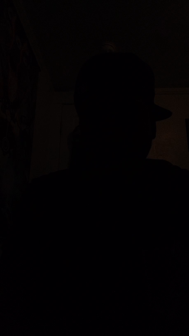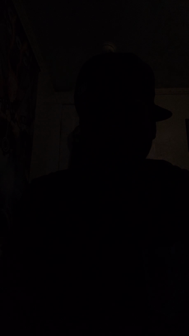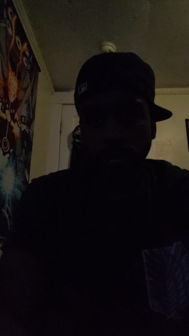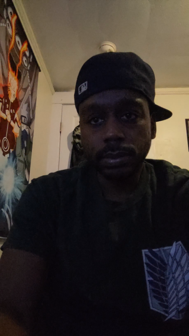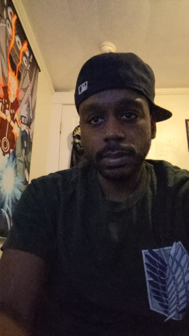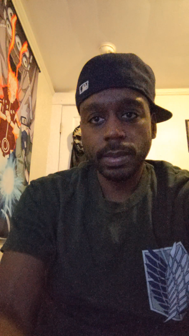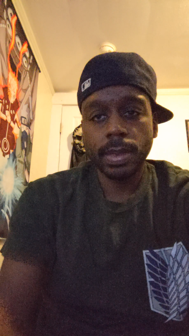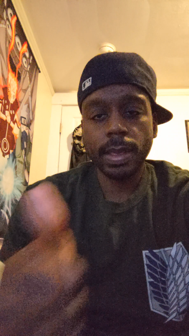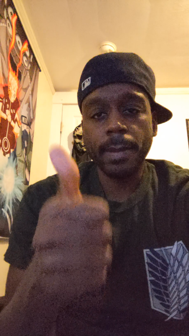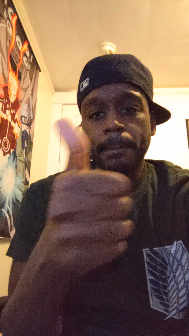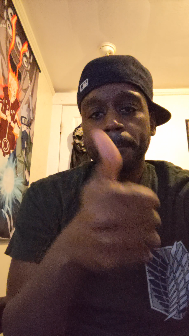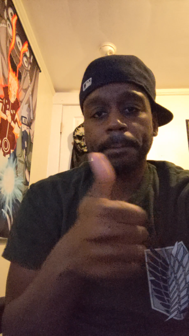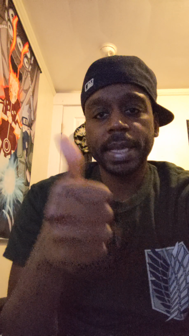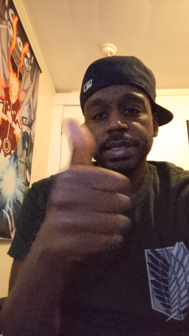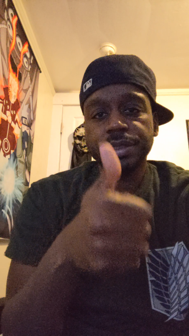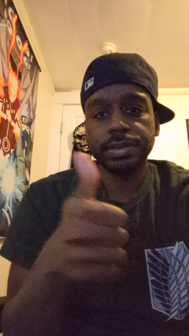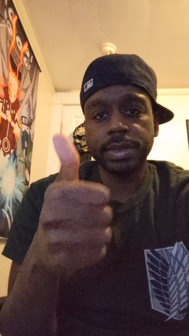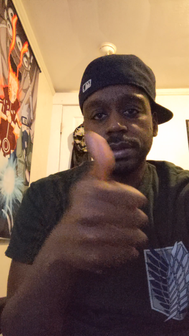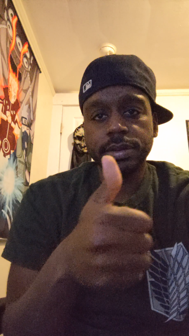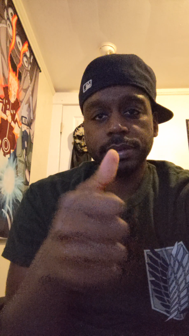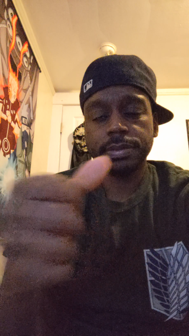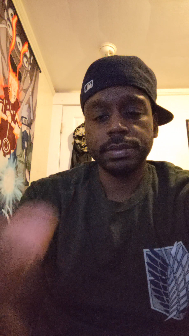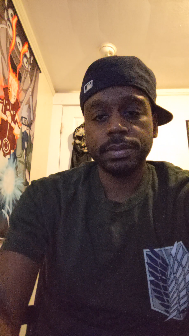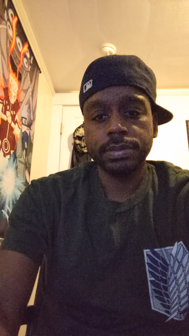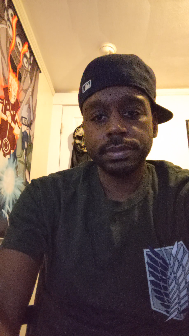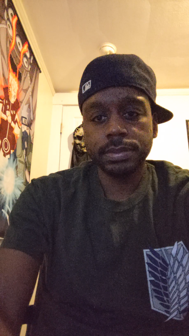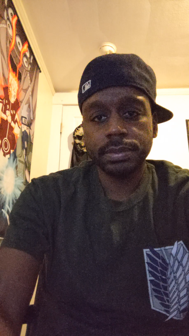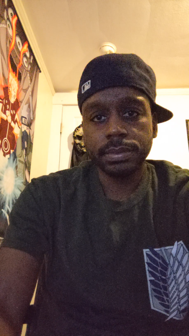basement